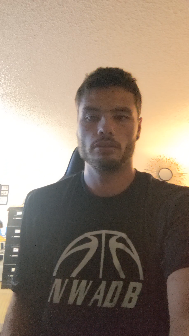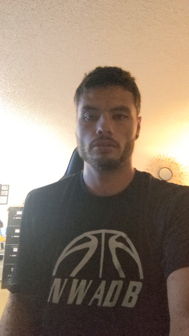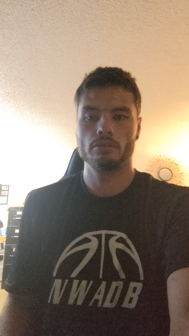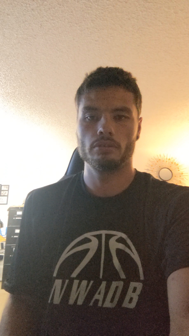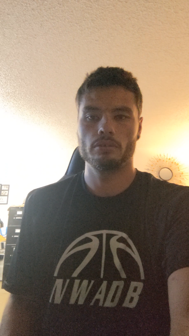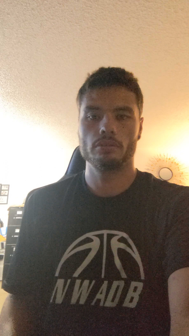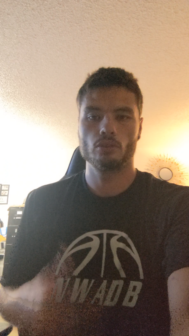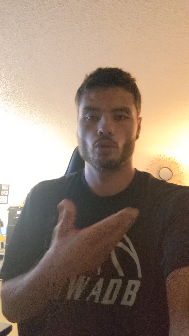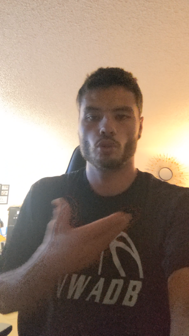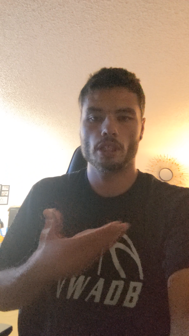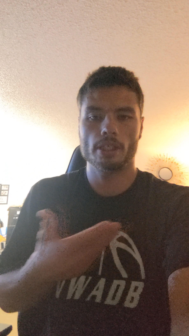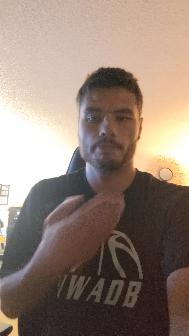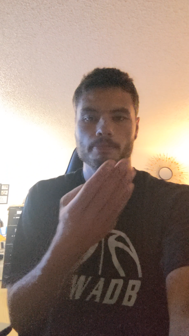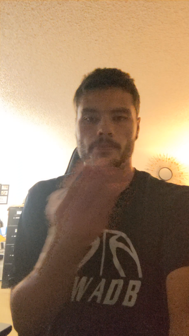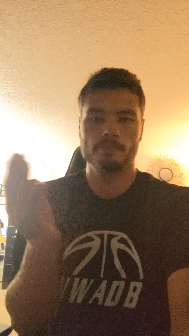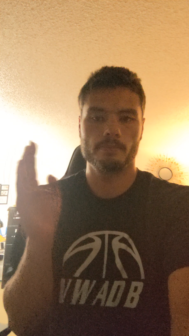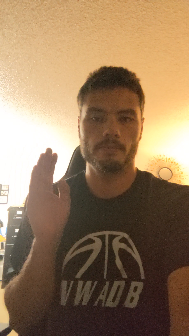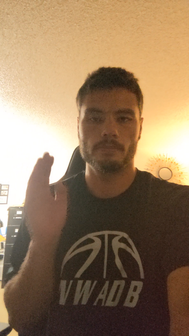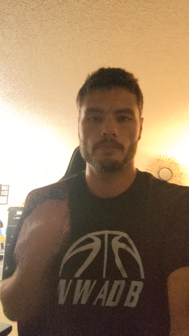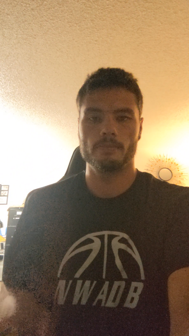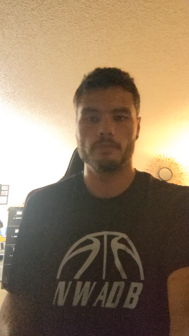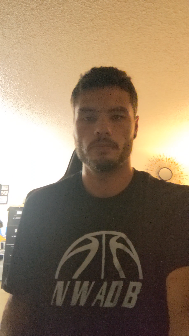crib